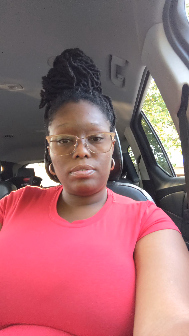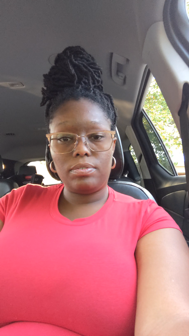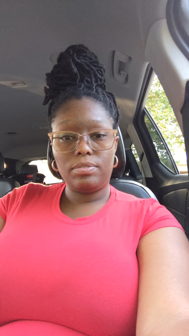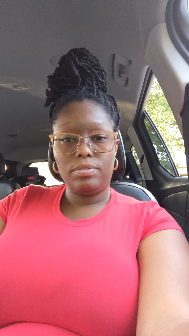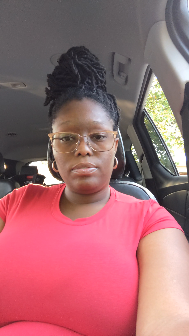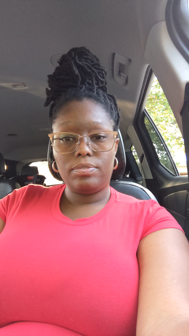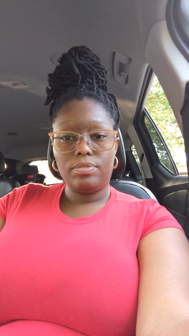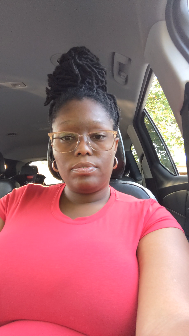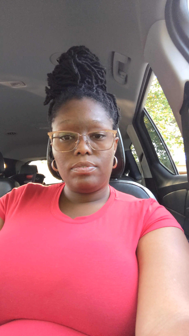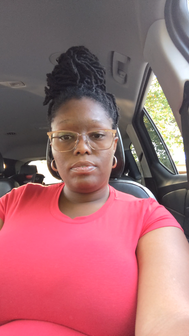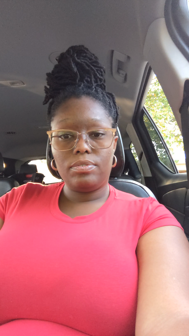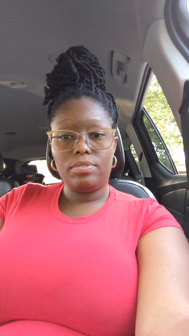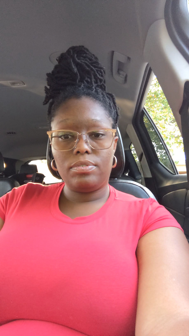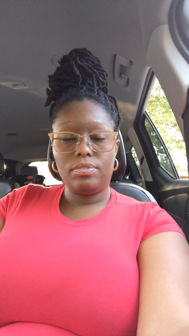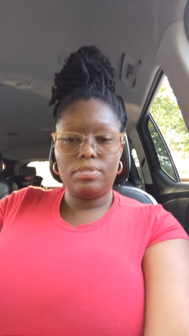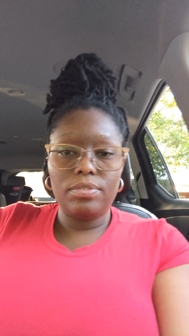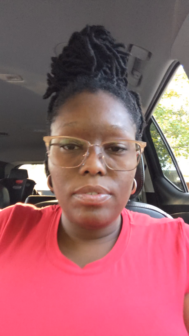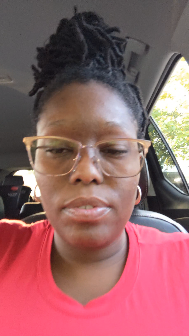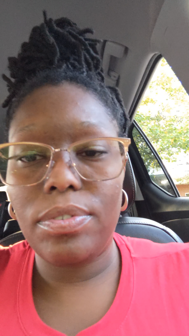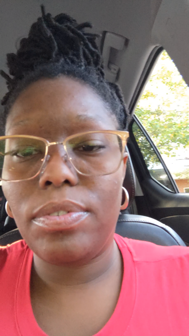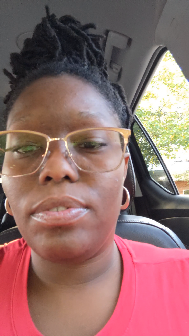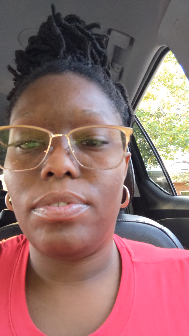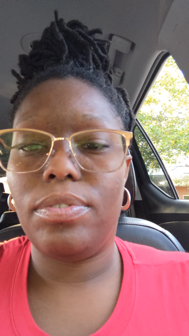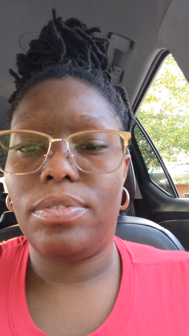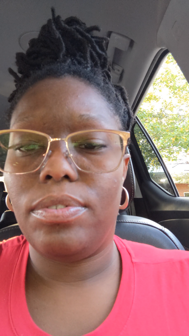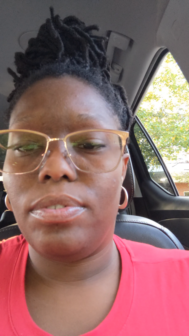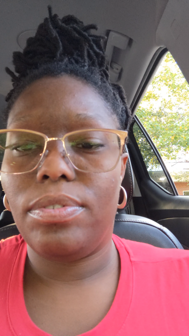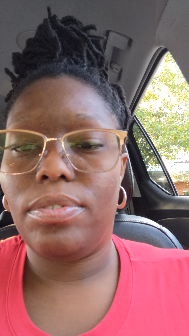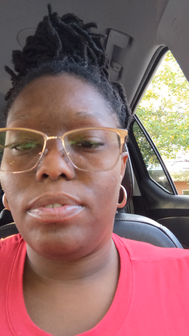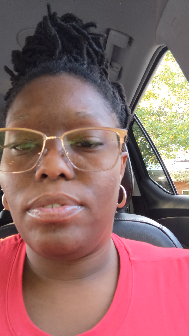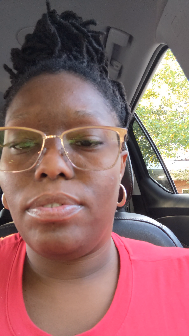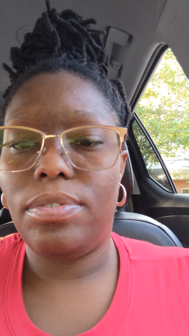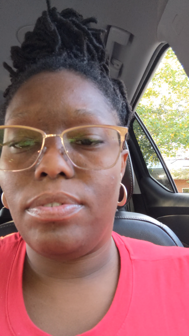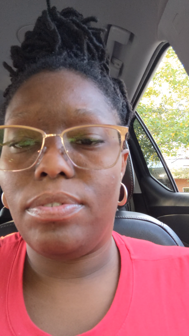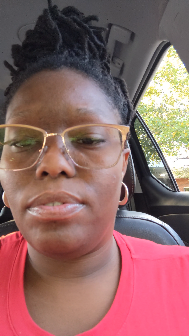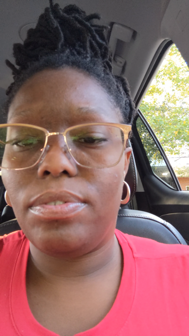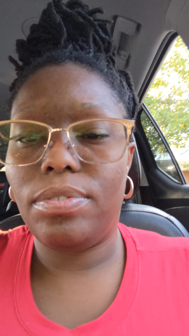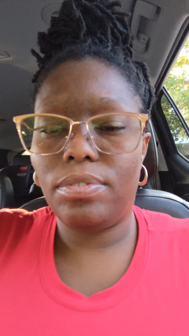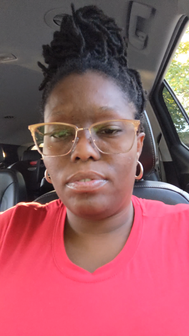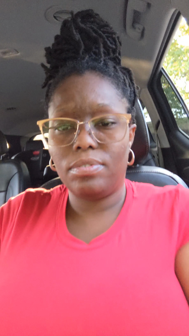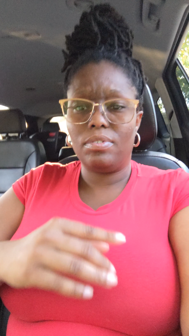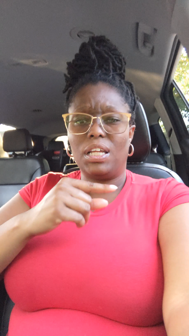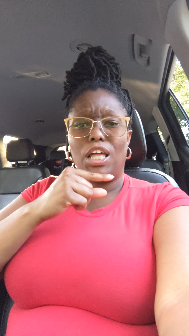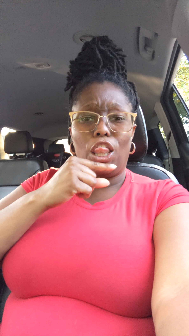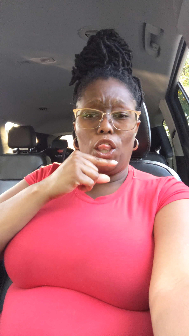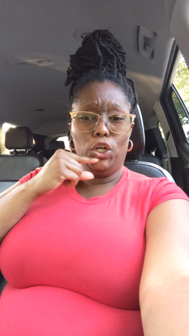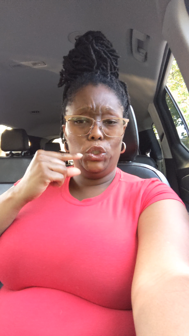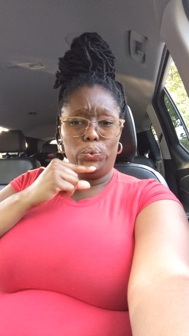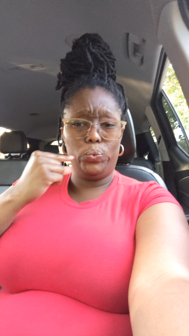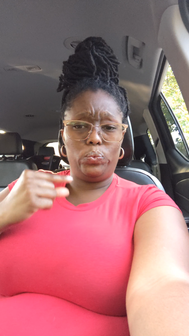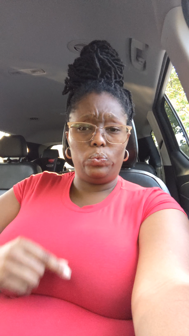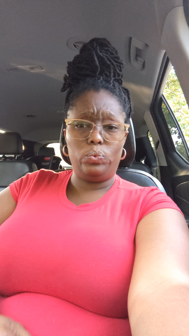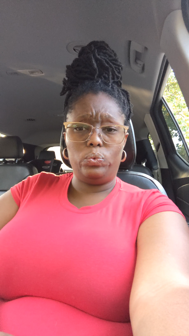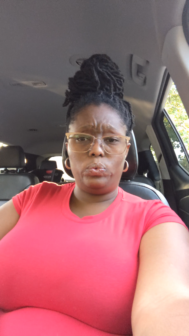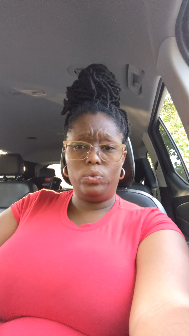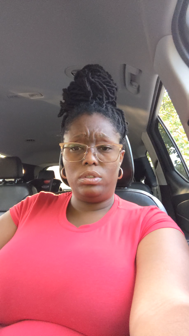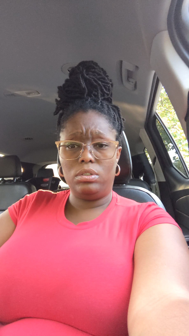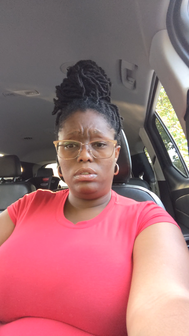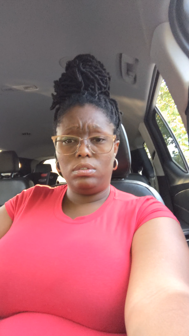glue